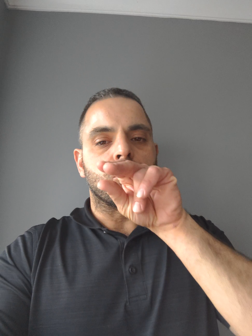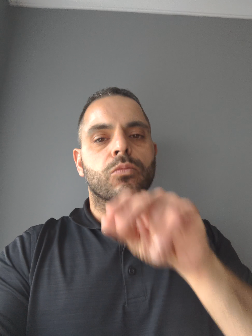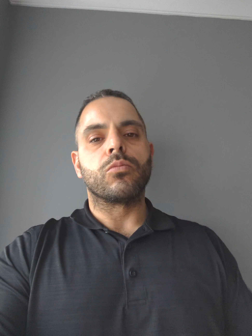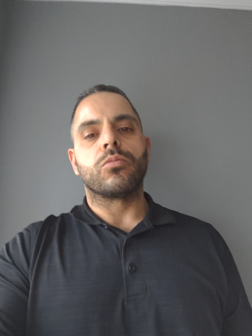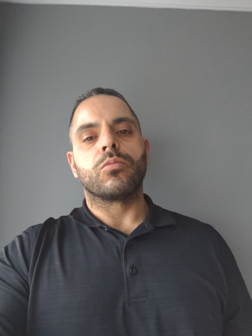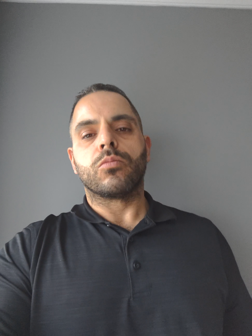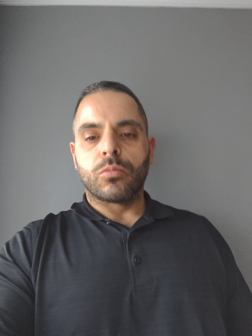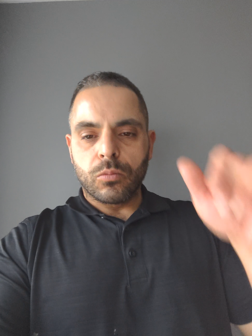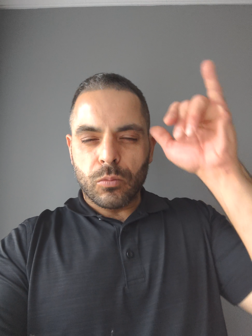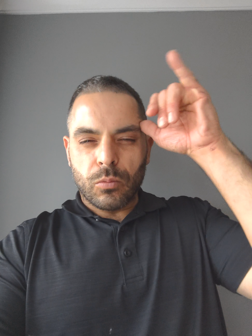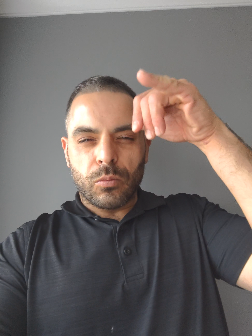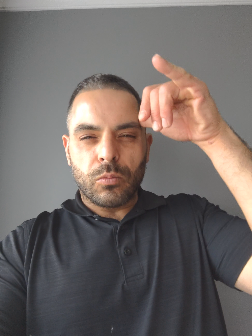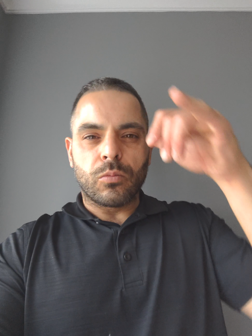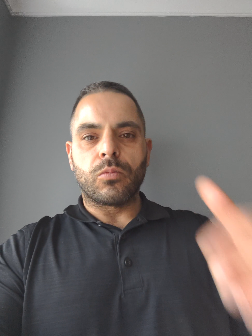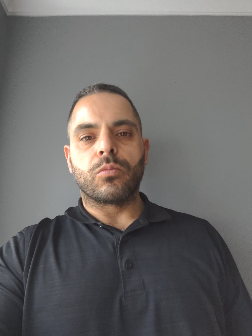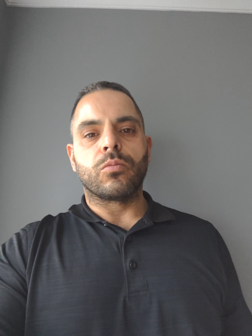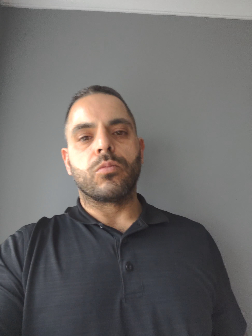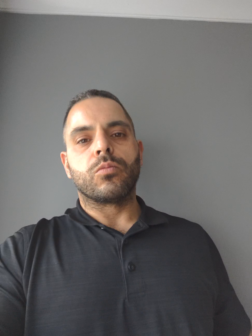cow